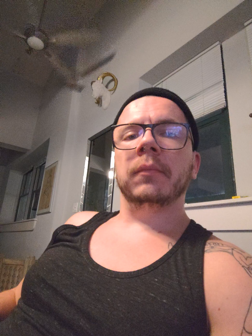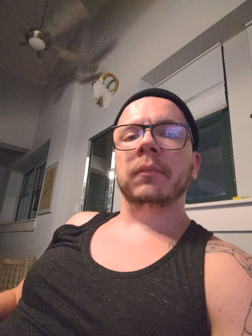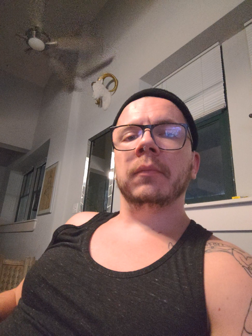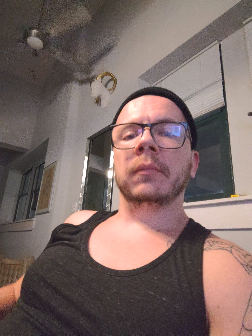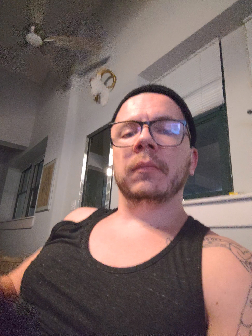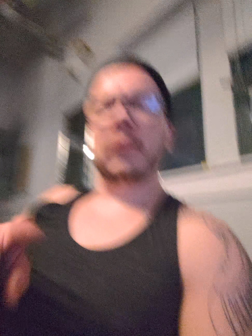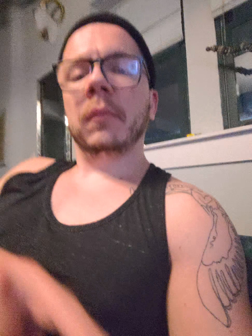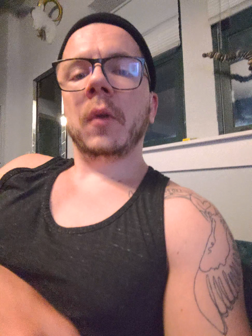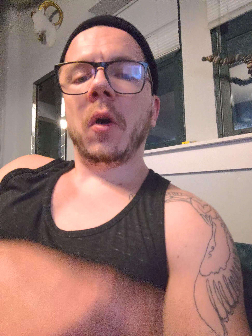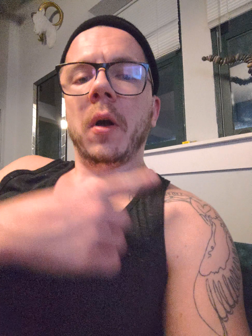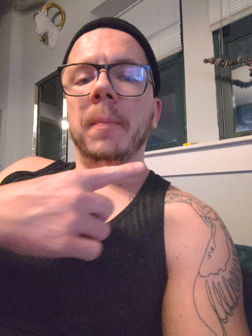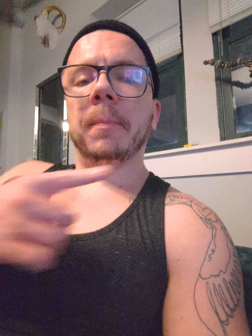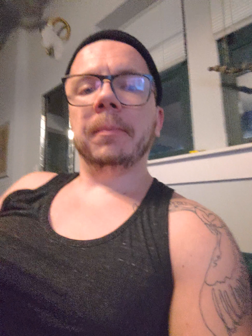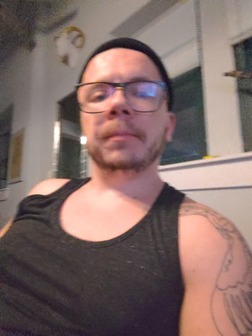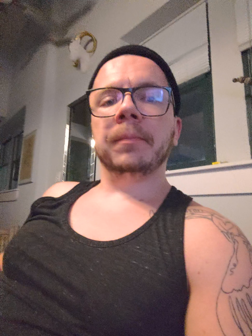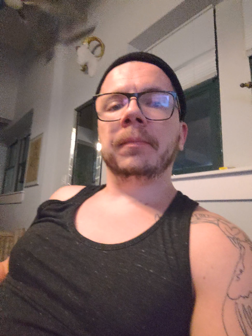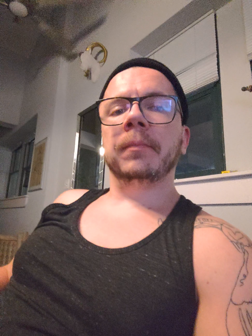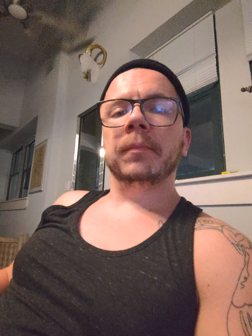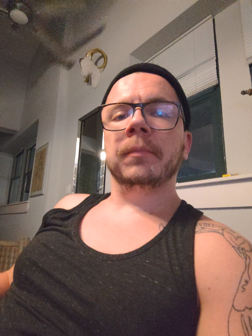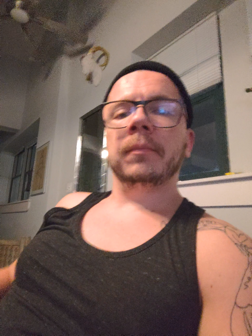arm